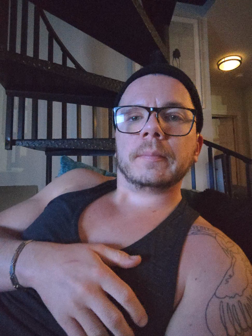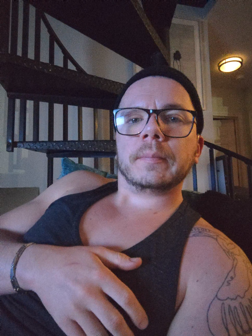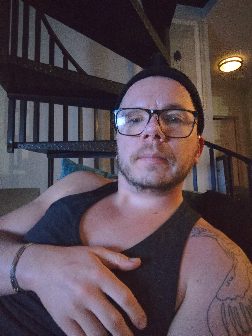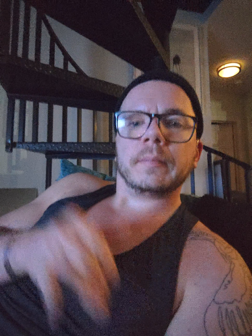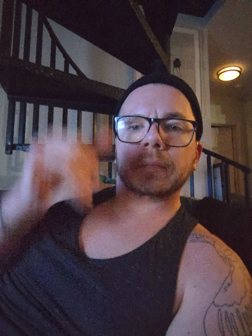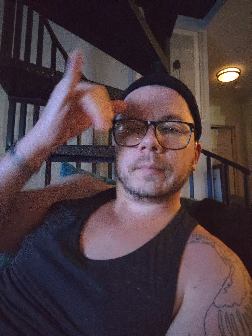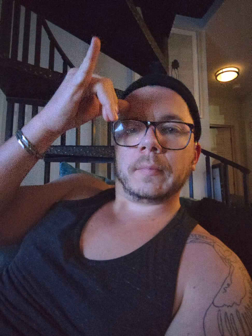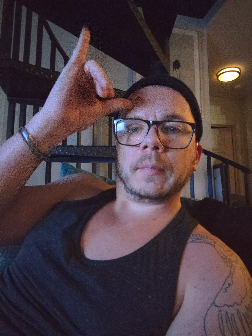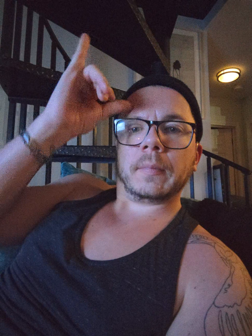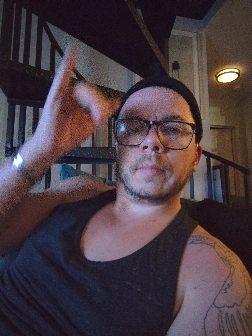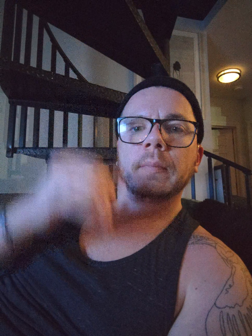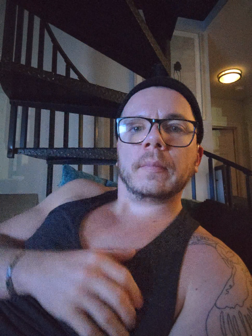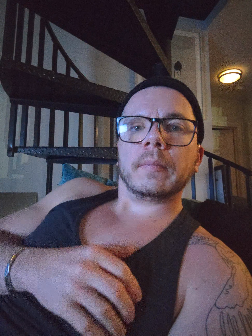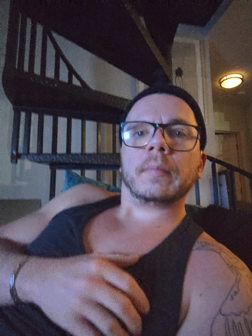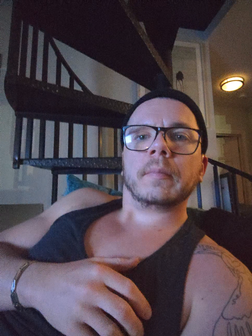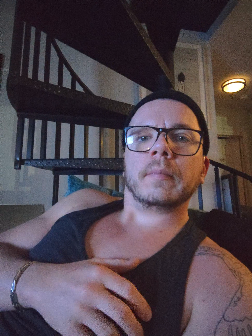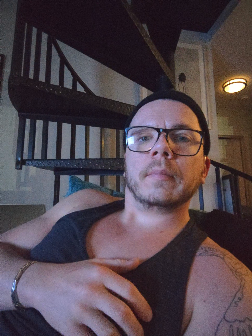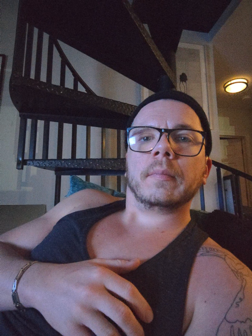cow